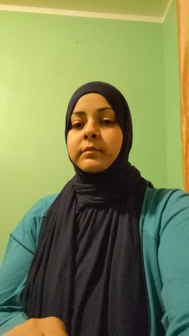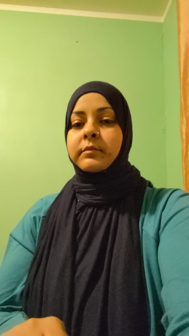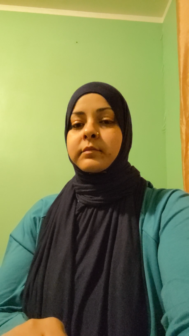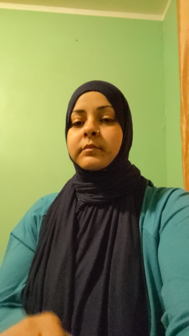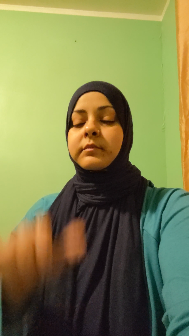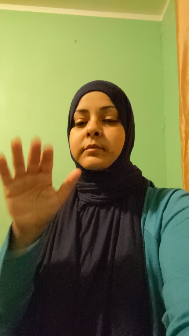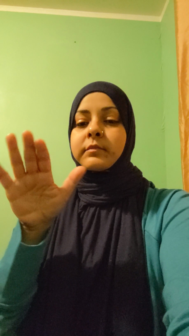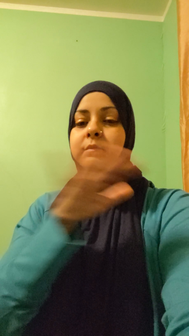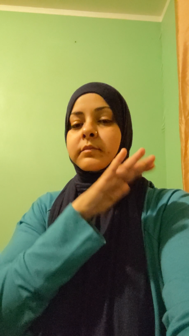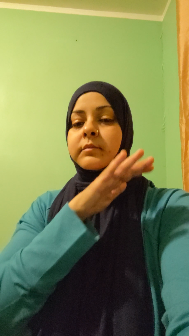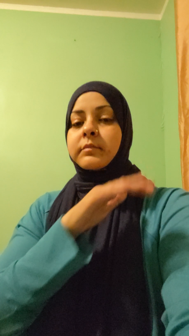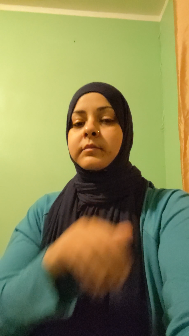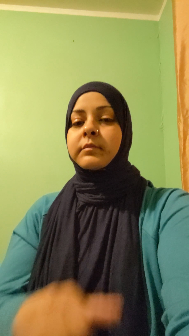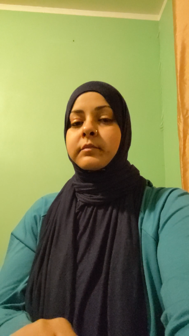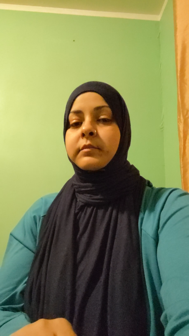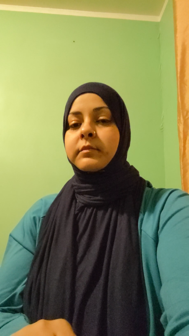full